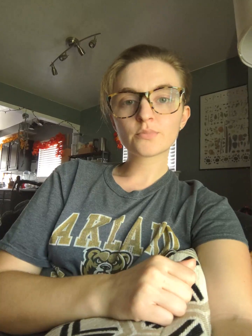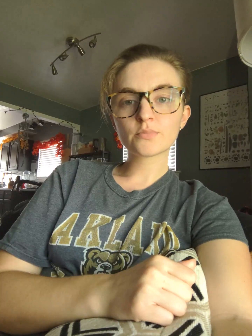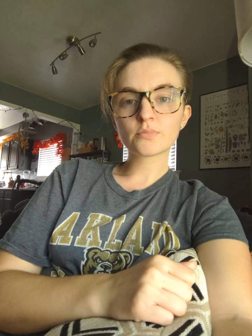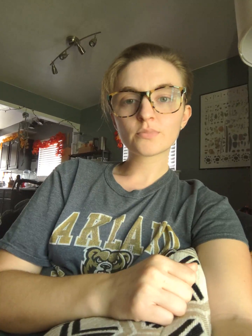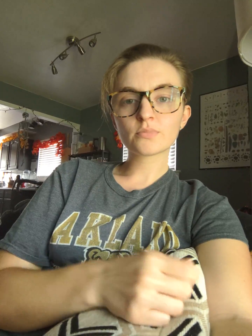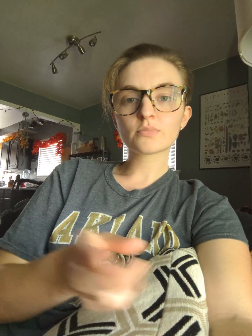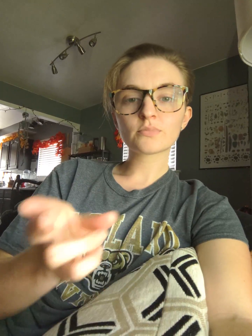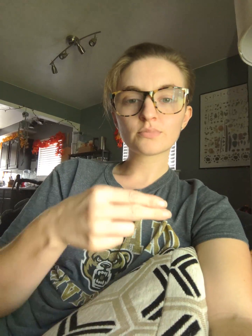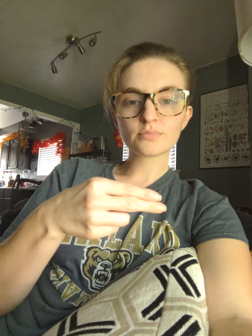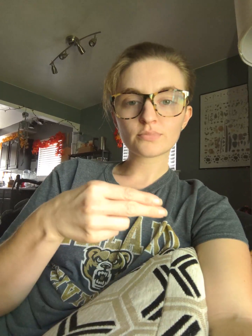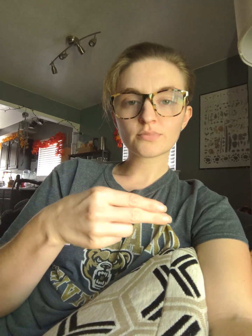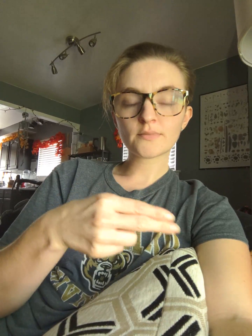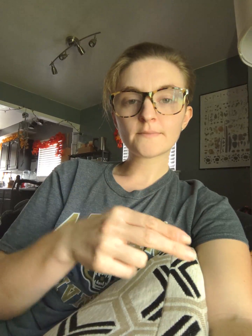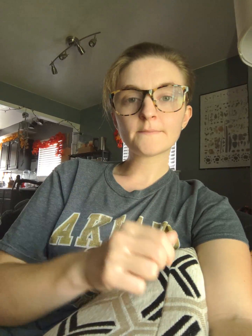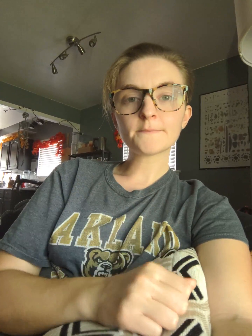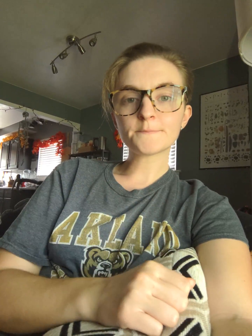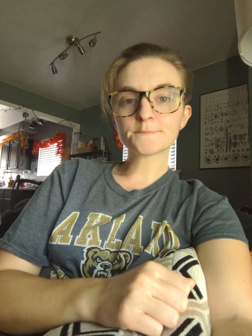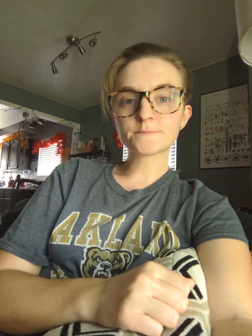belt